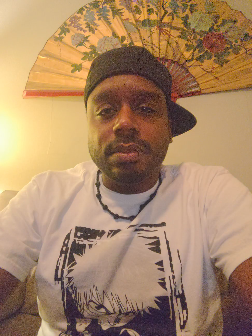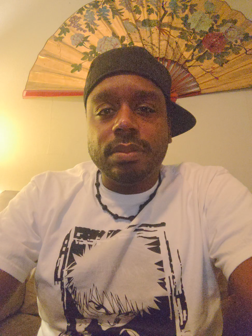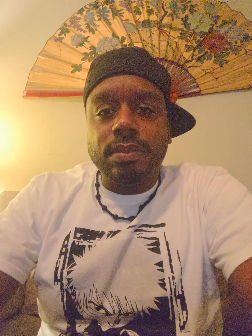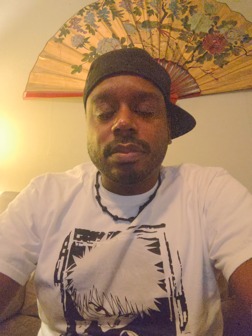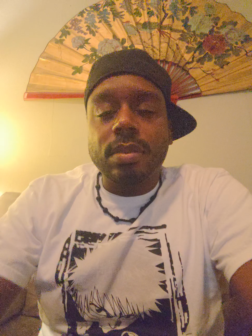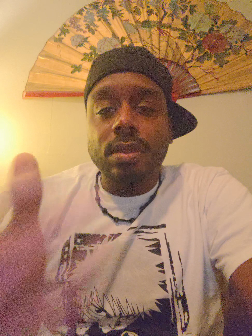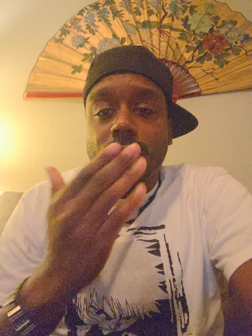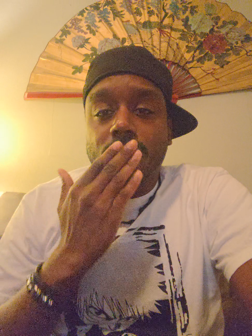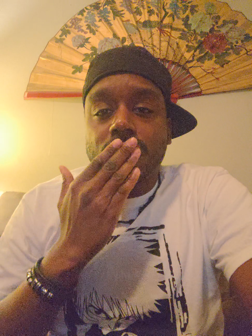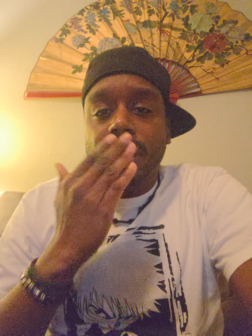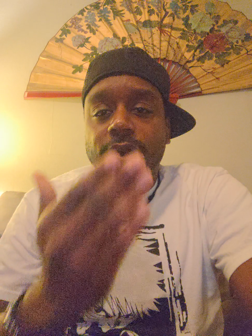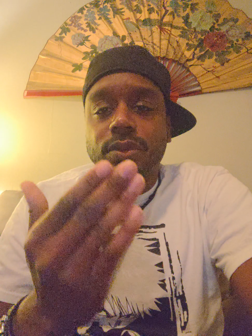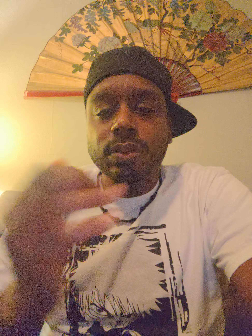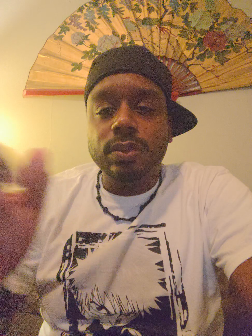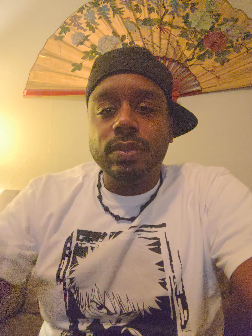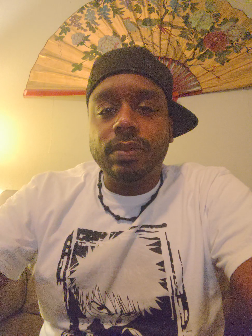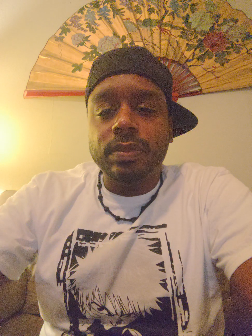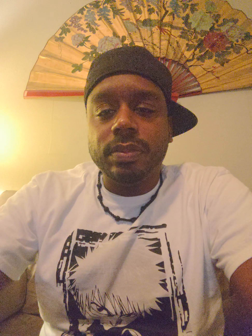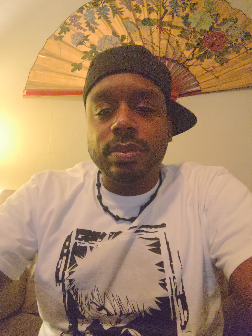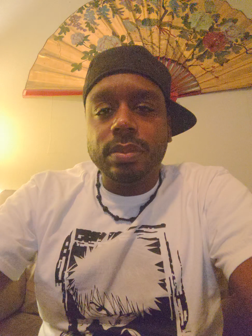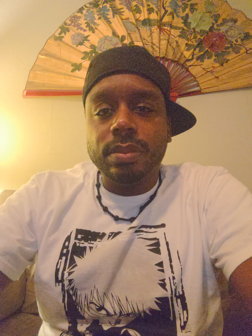thank you